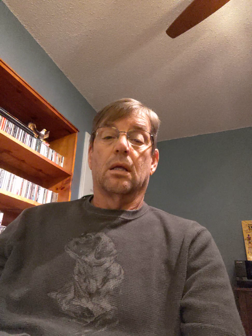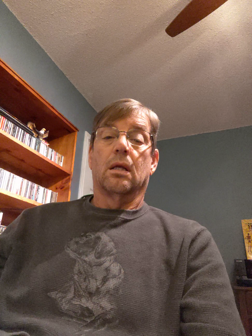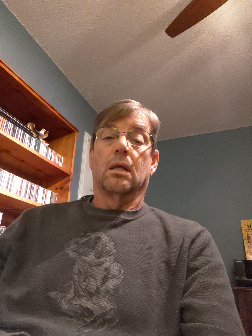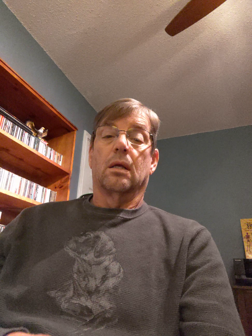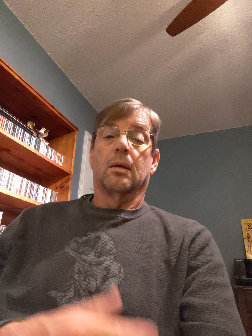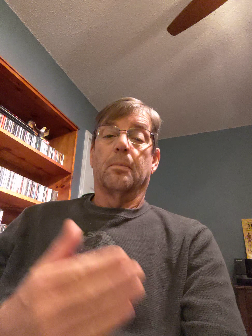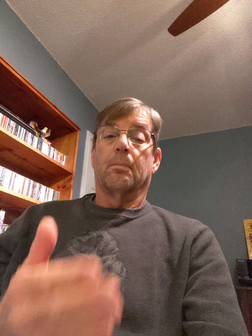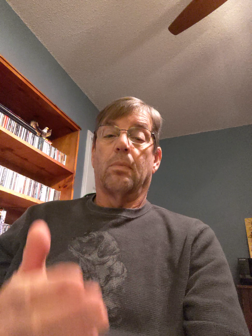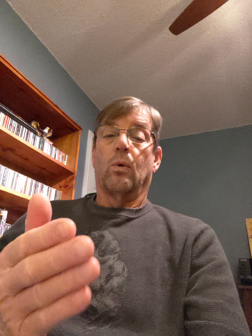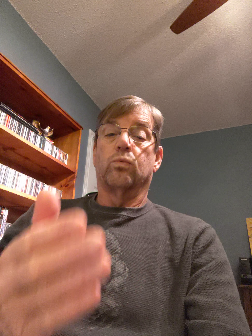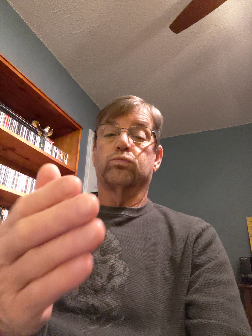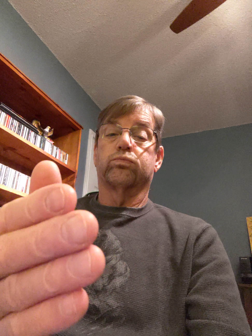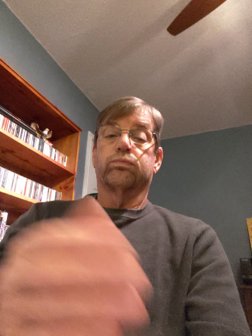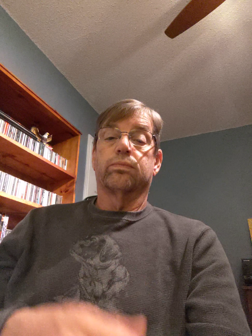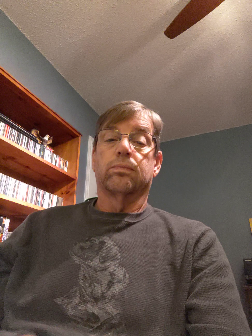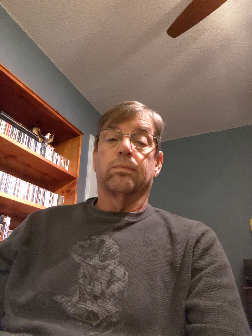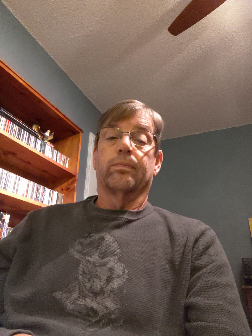boat